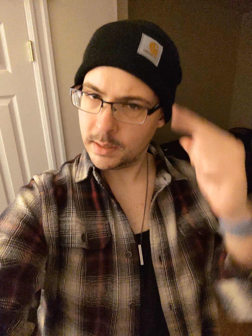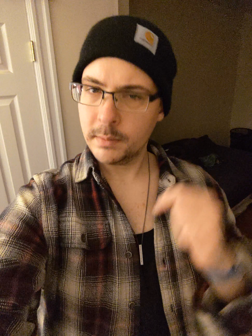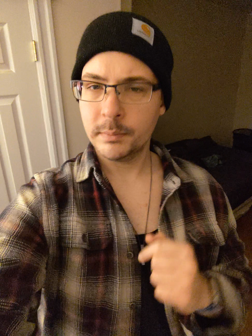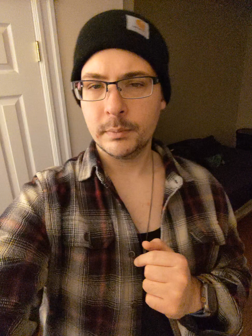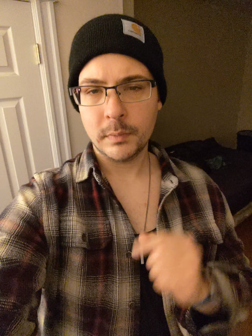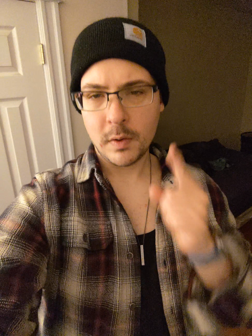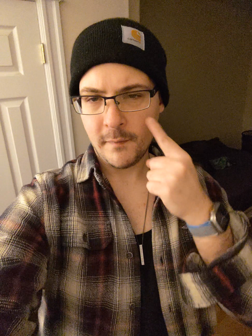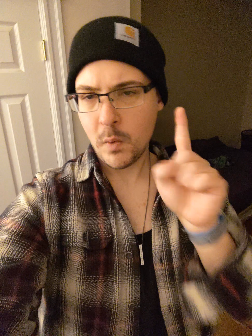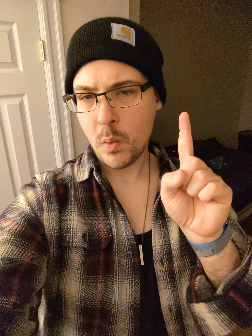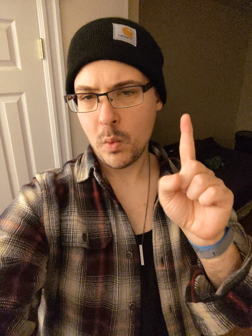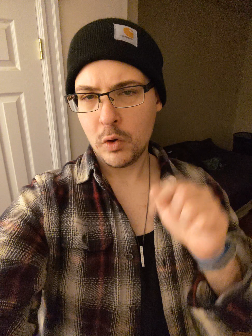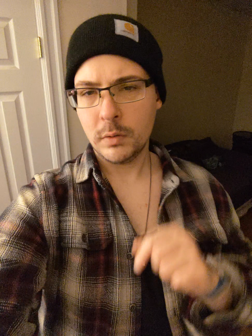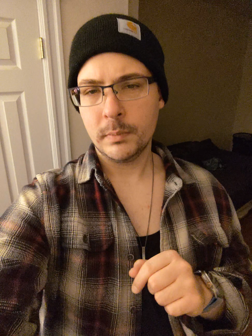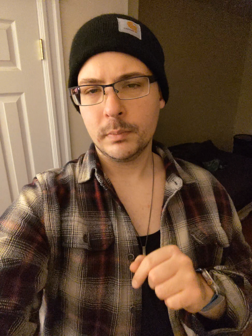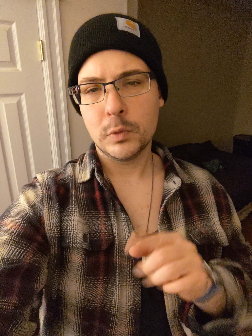for